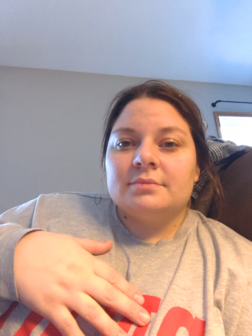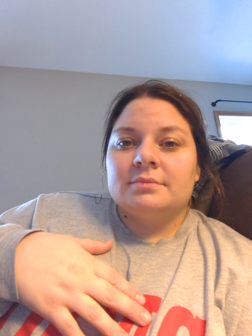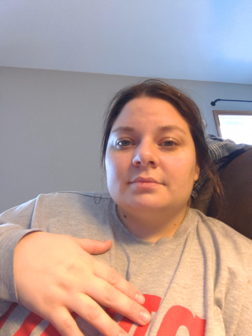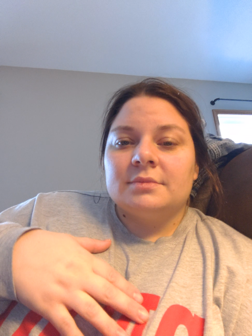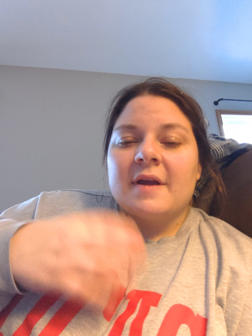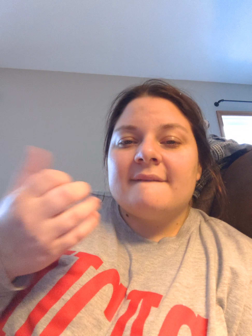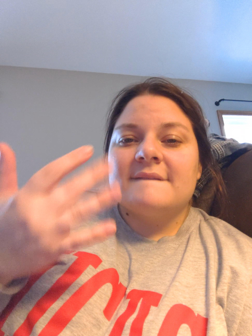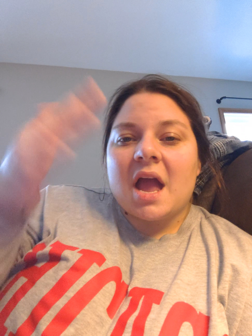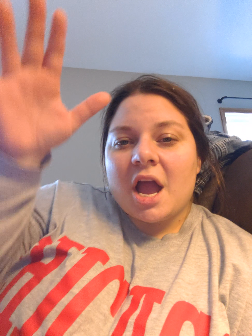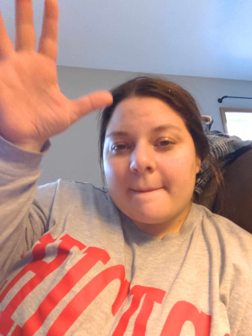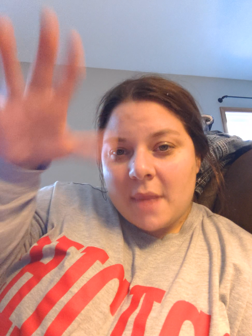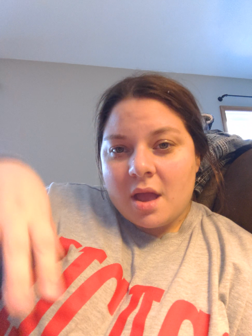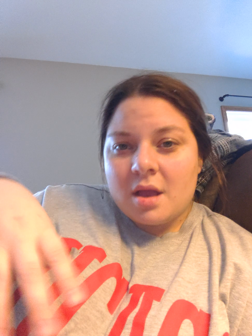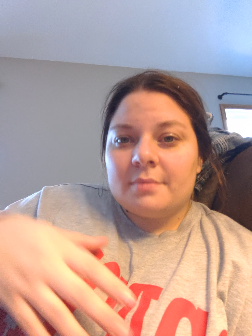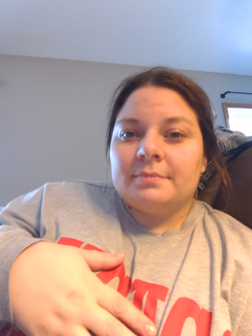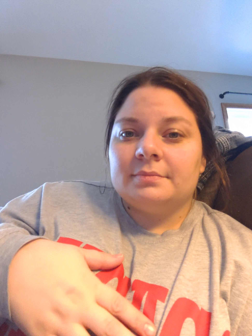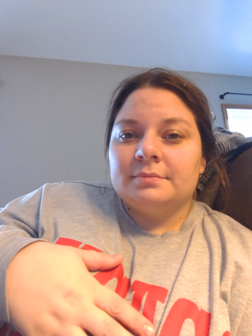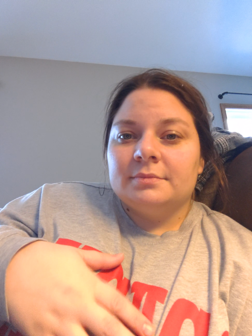fireman